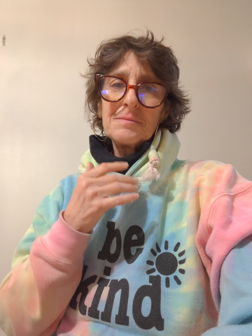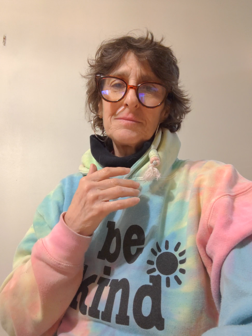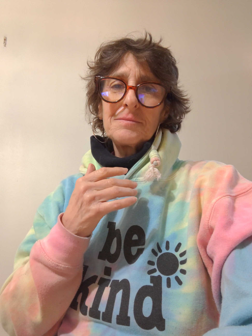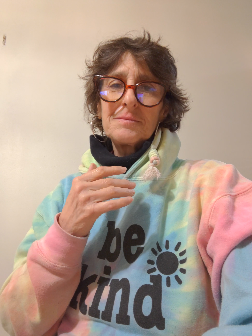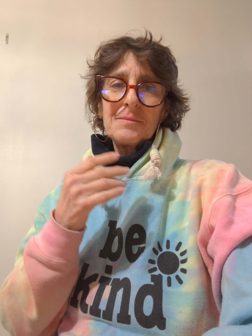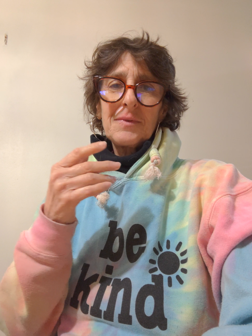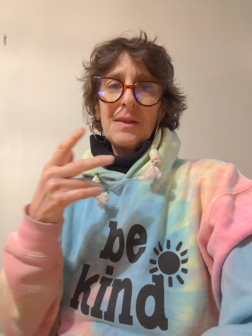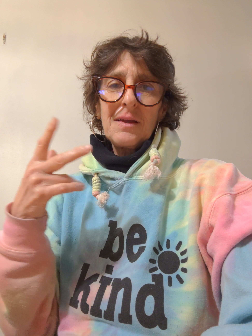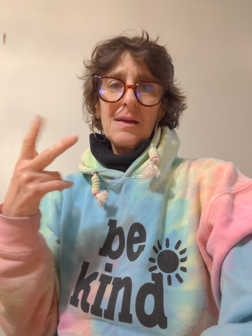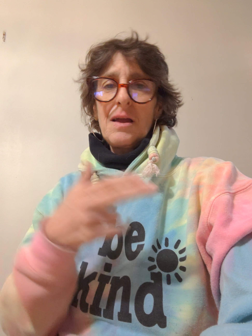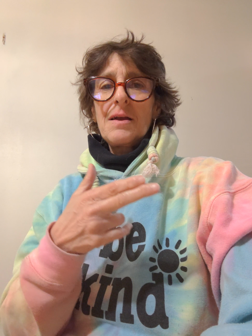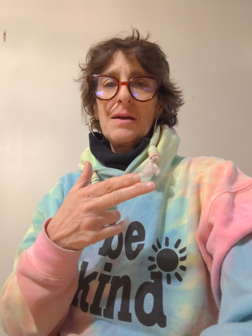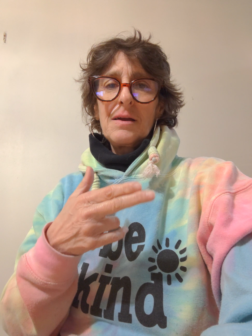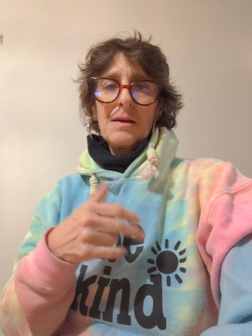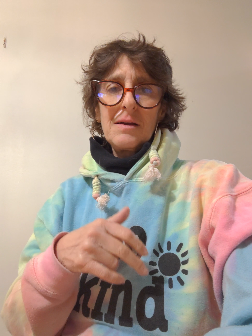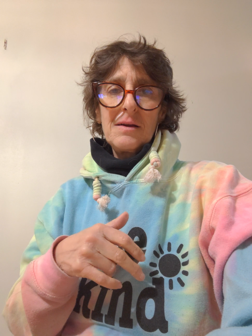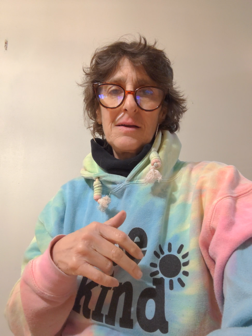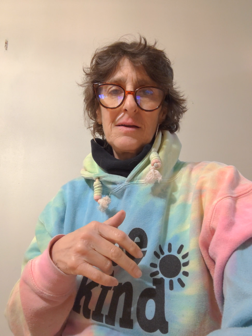cut